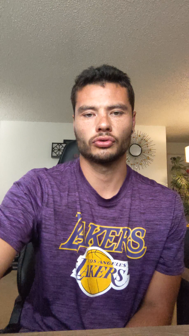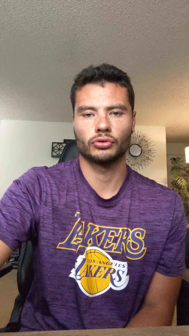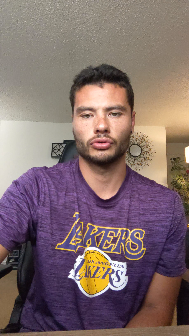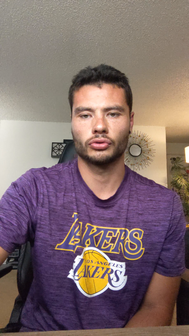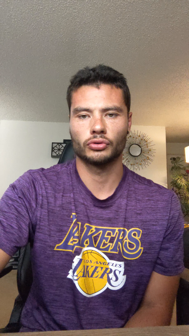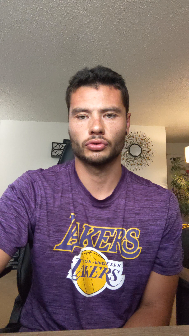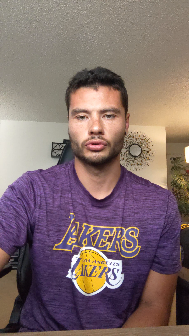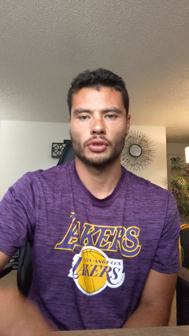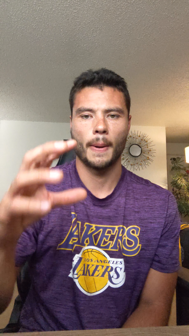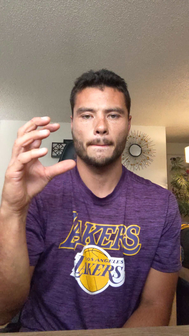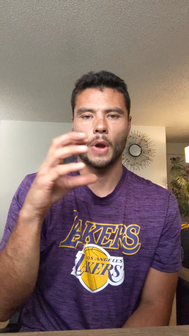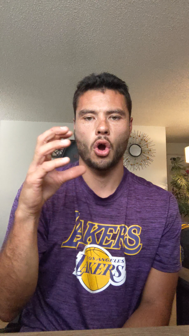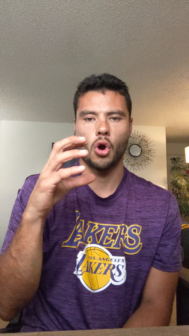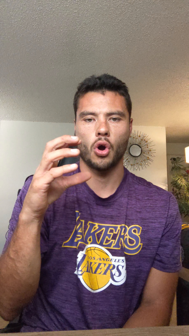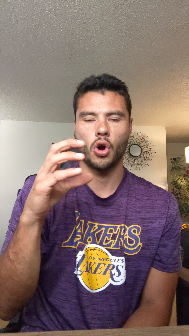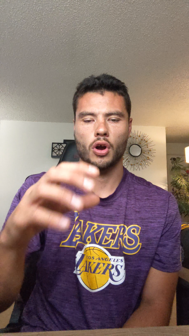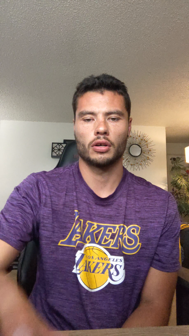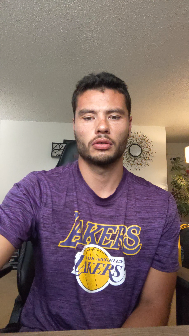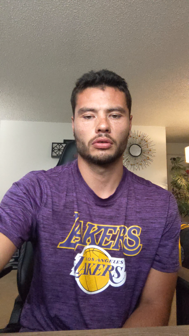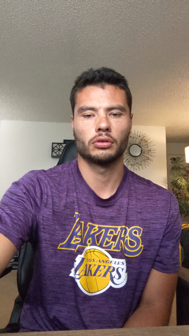ball